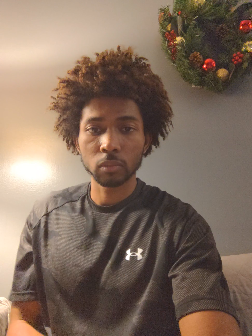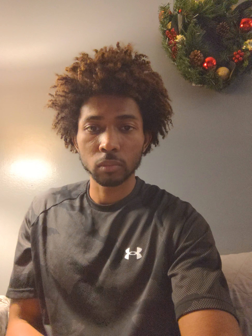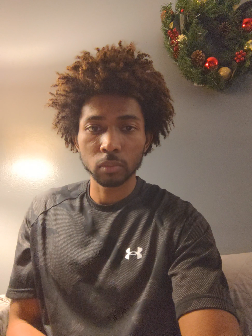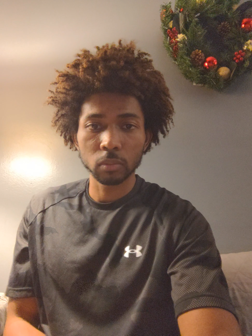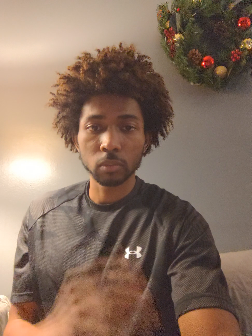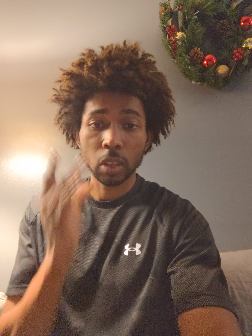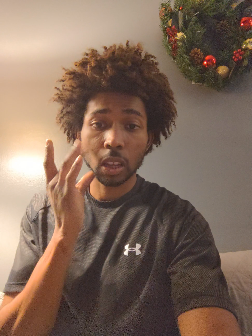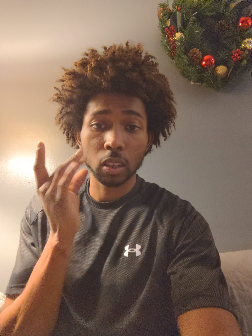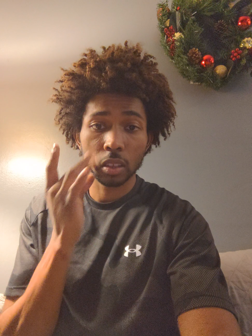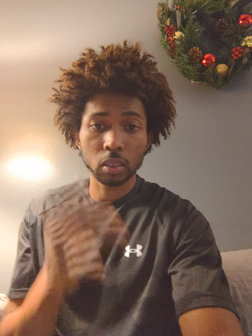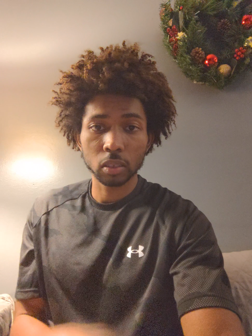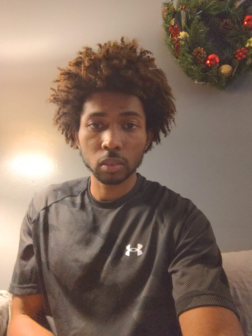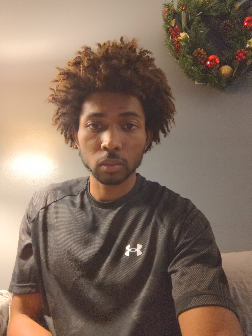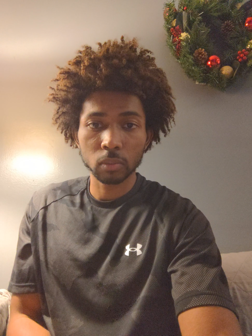cat